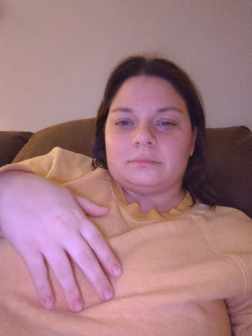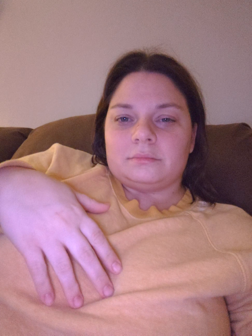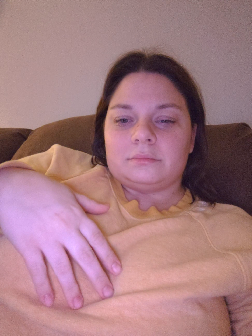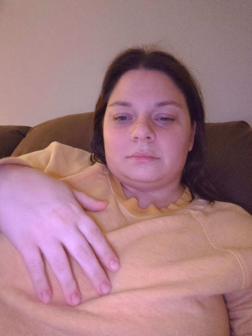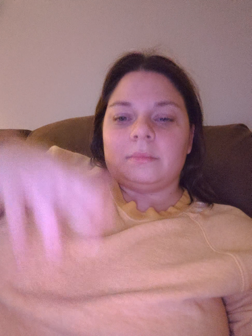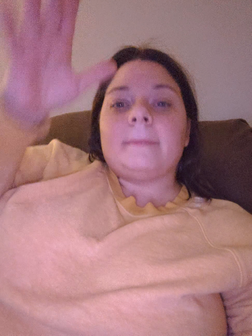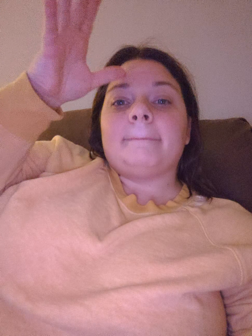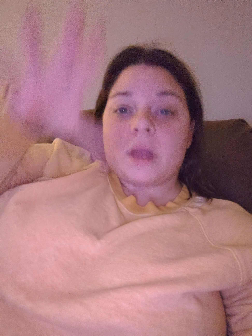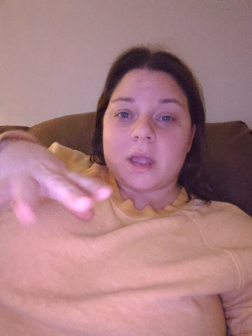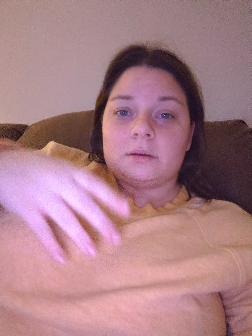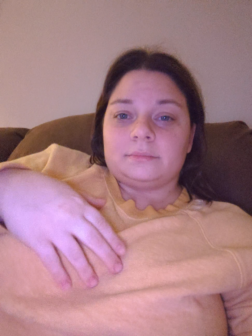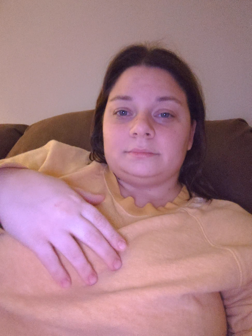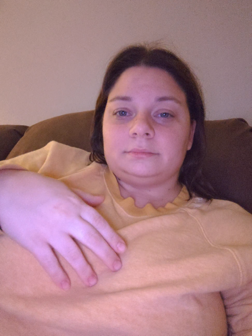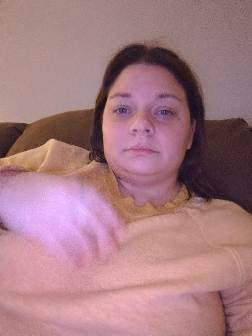man